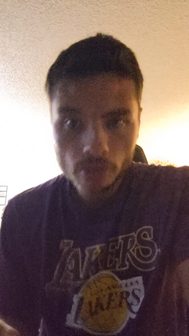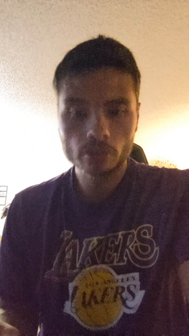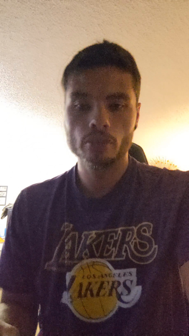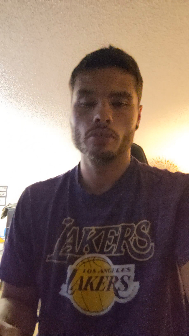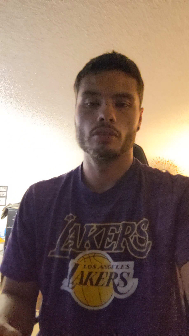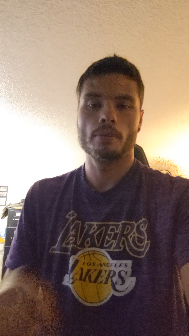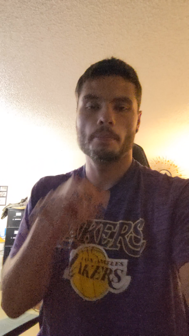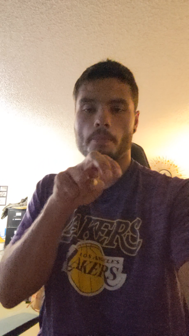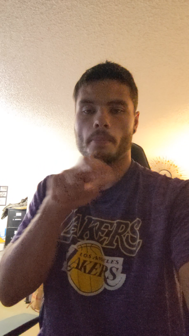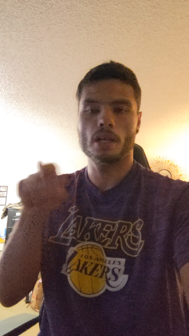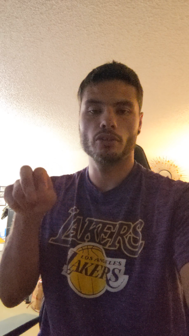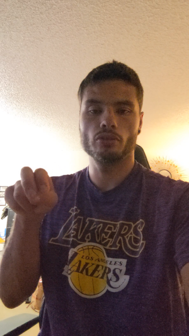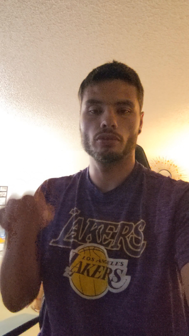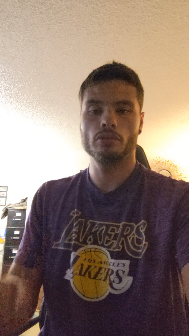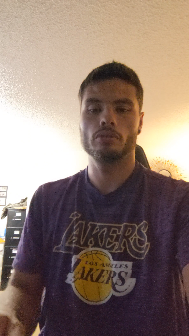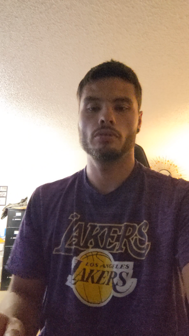bench